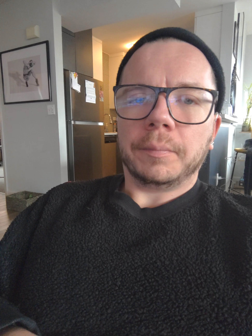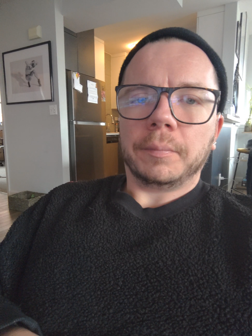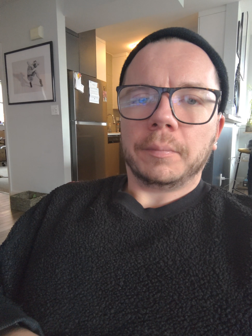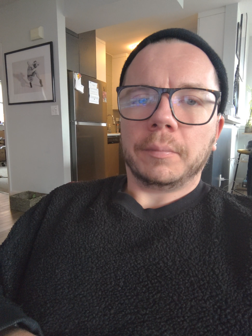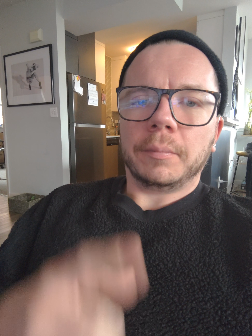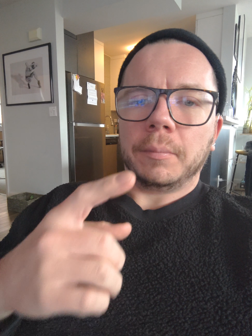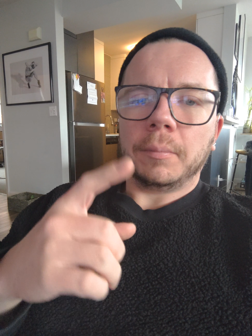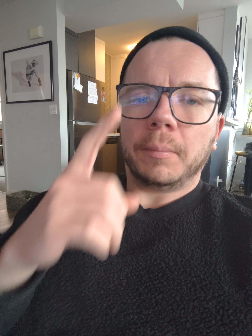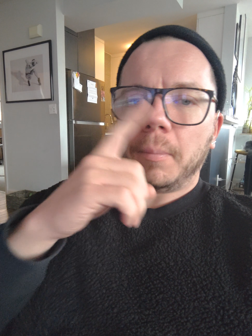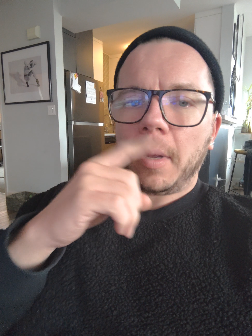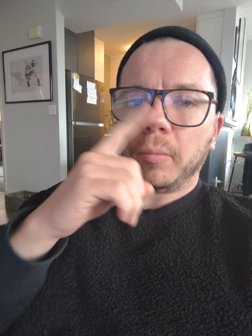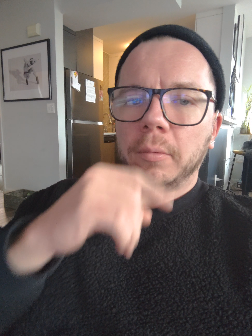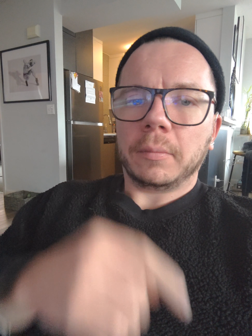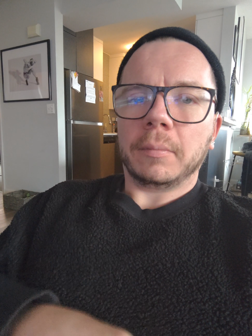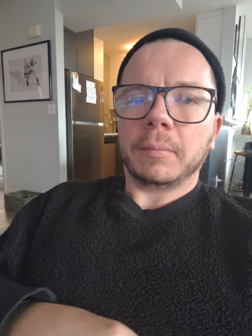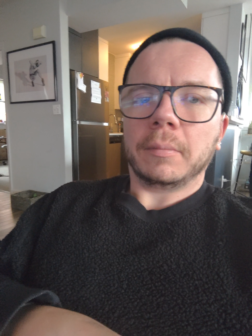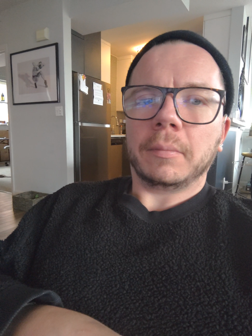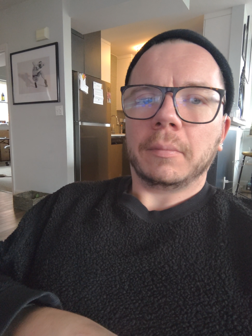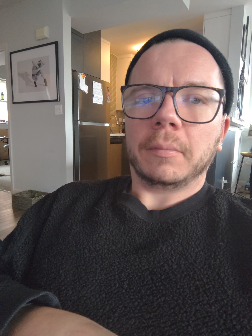mouse